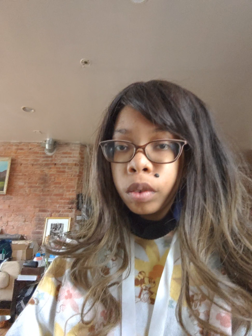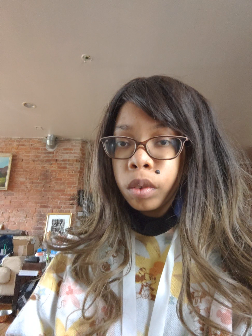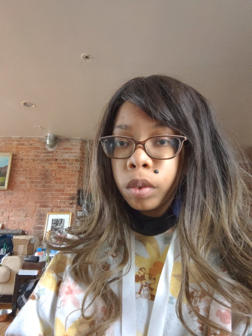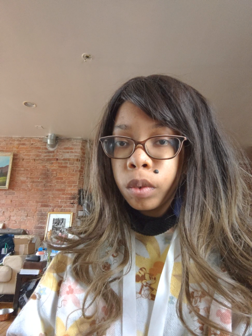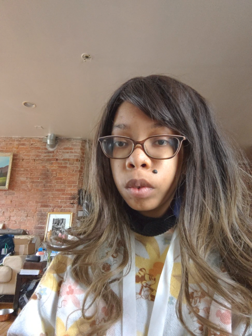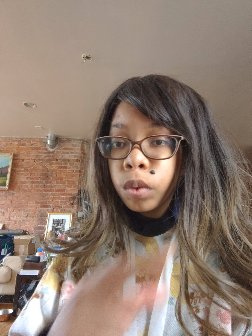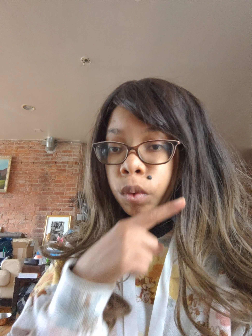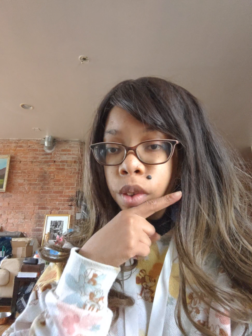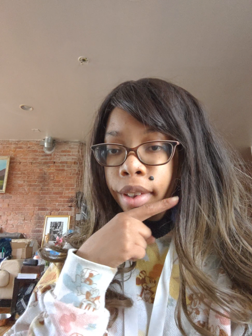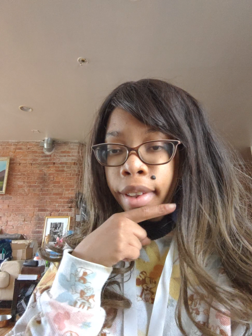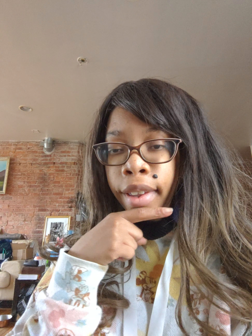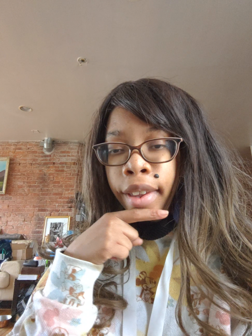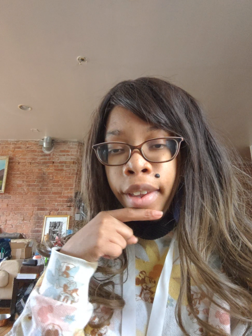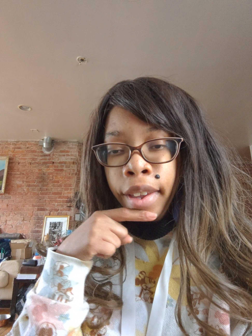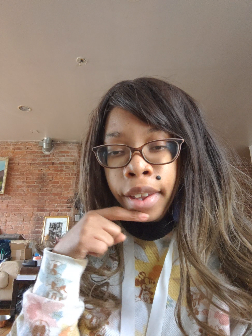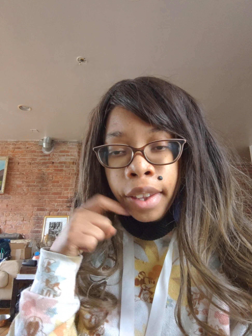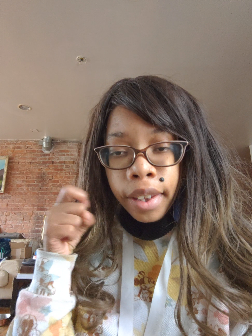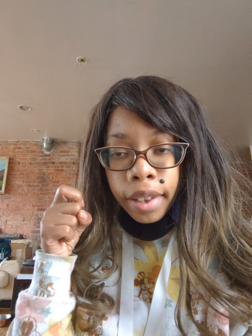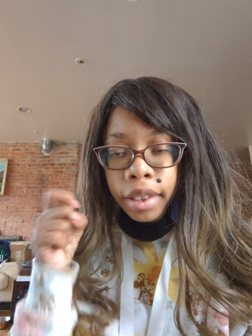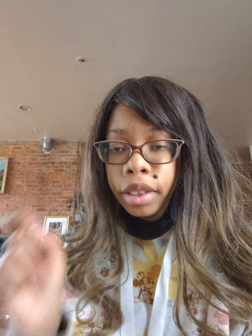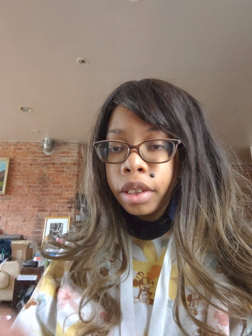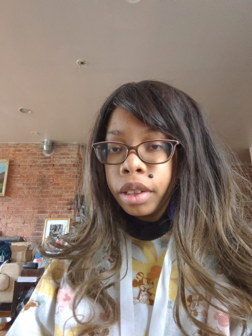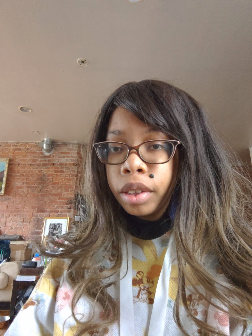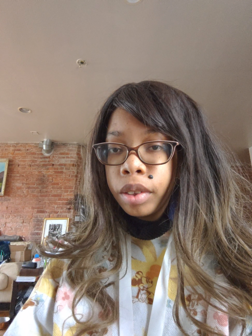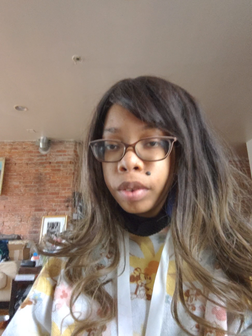dry